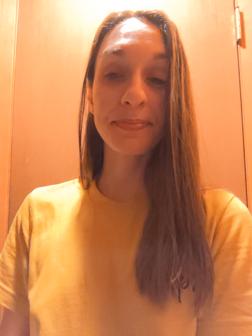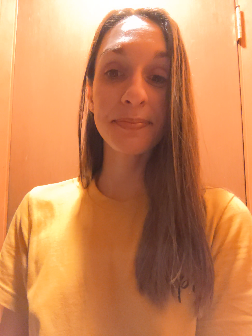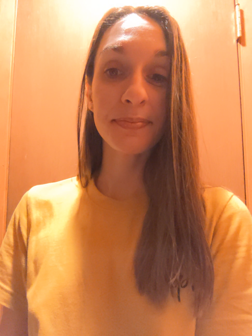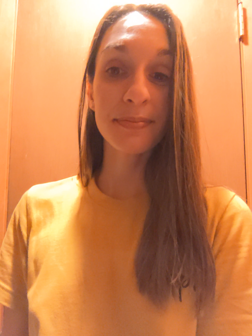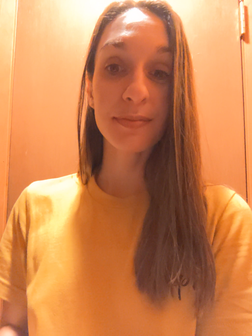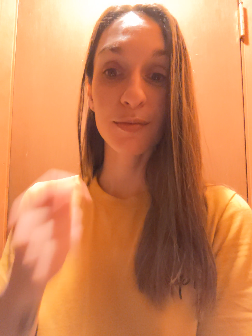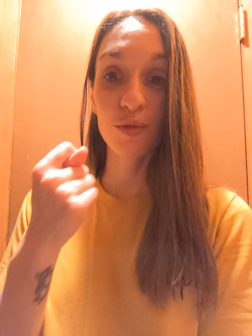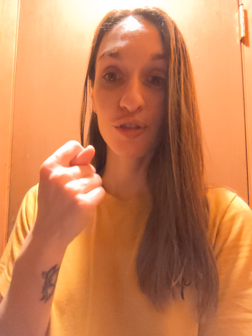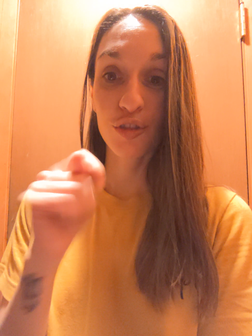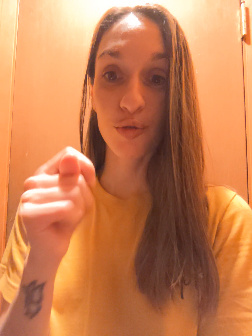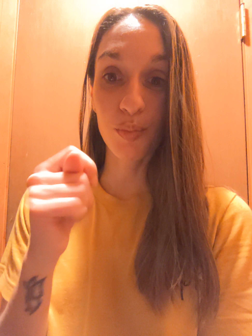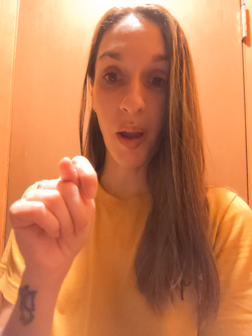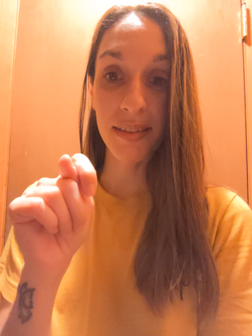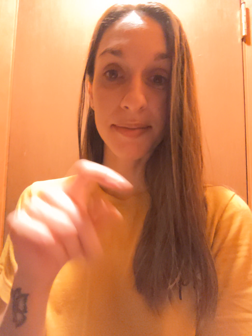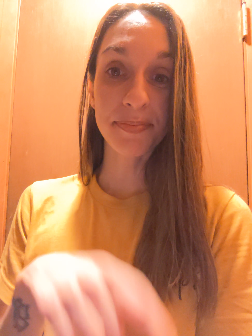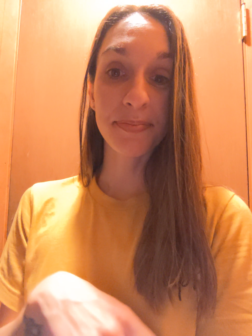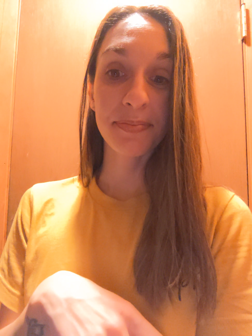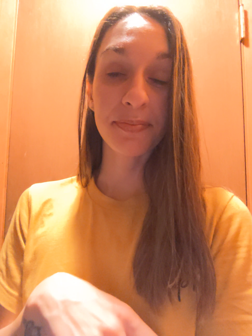toy